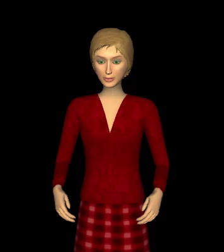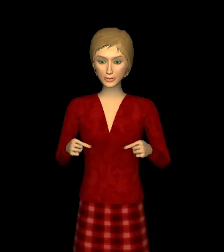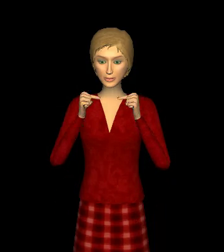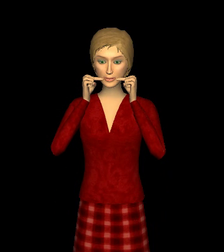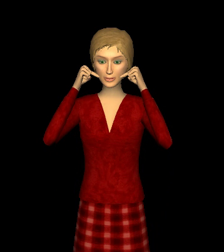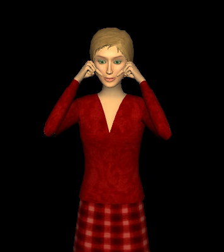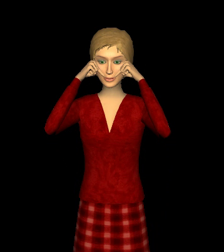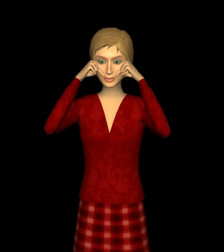يبتسم